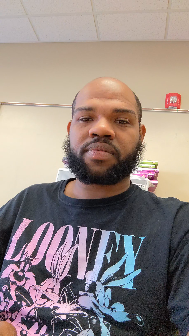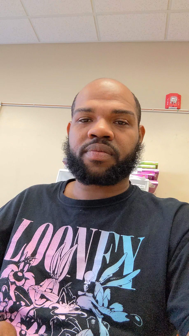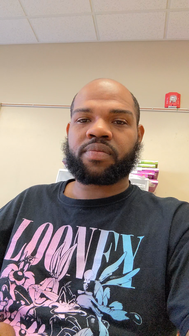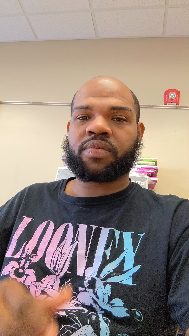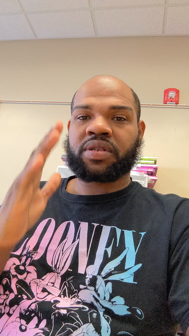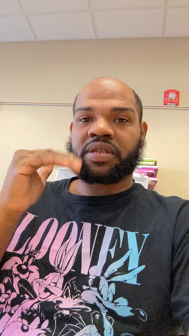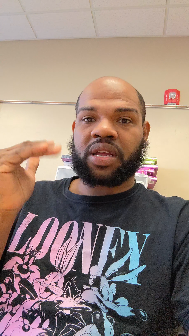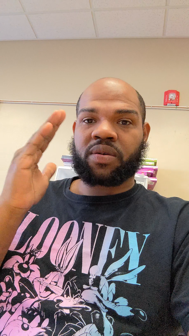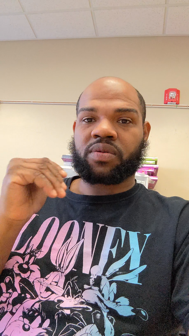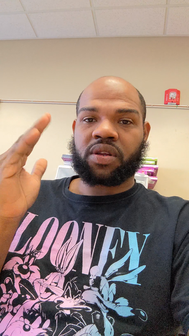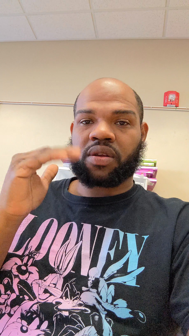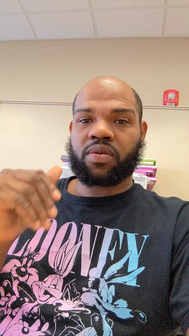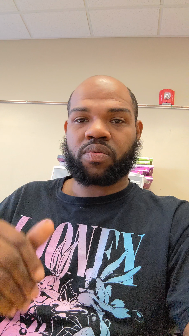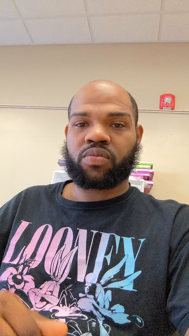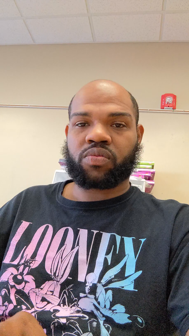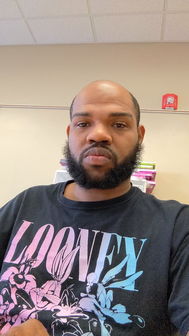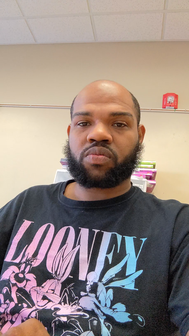downtown